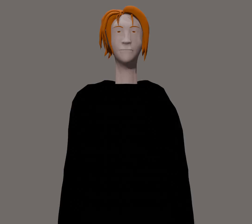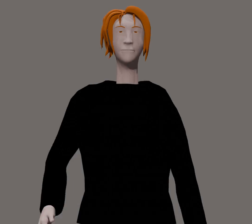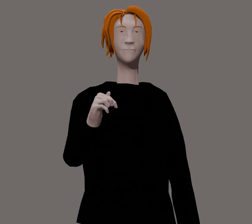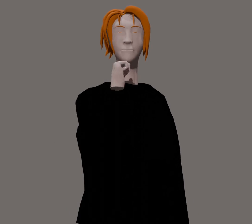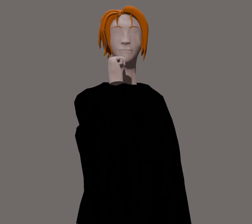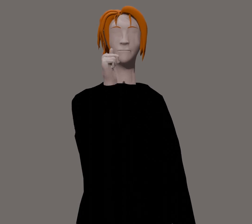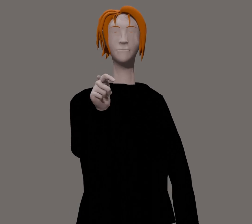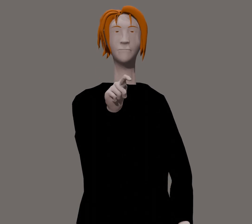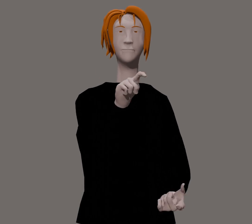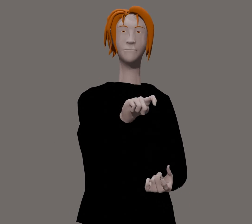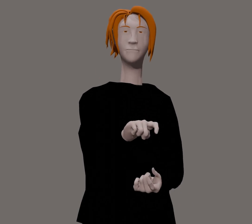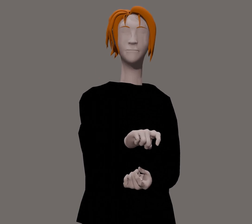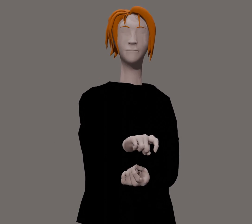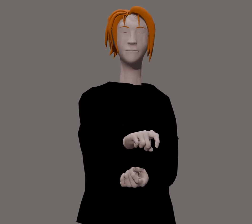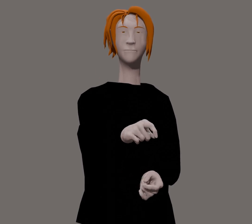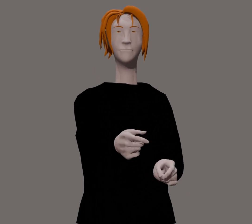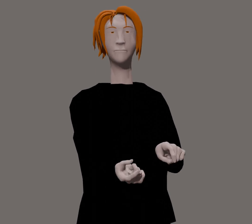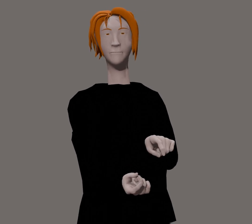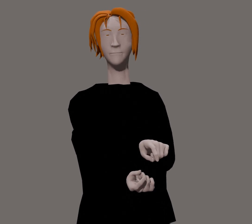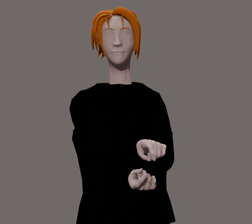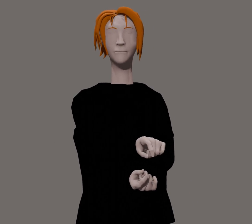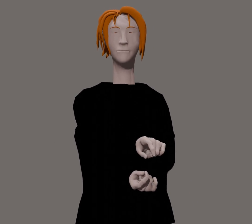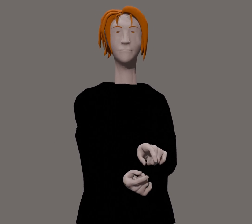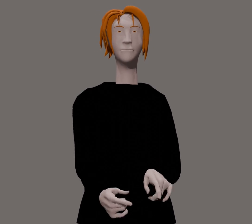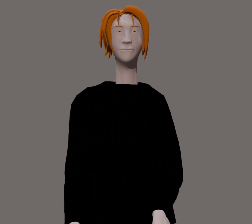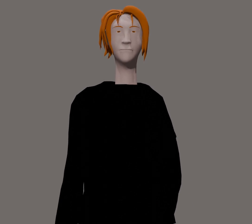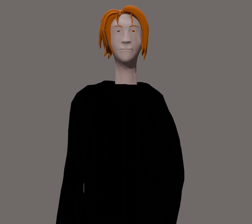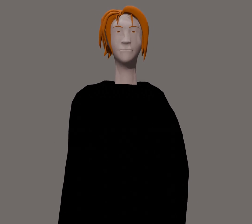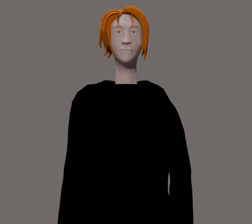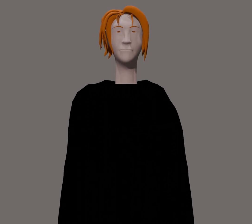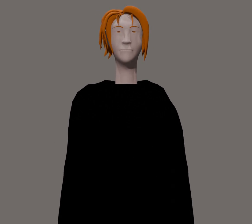Change No Change